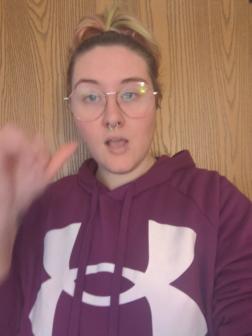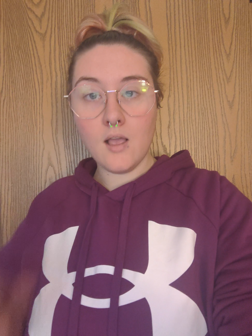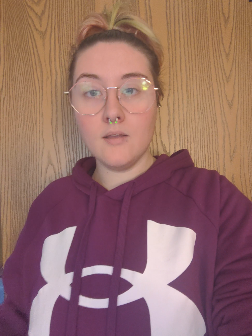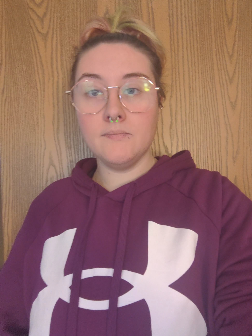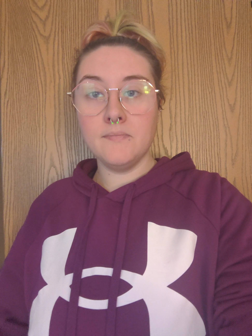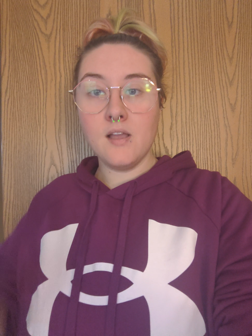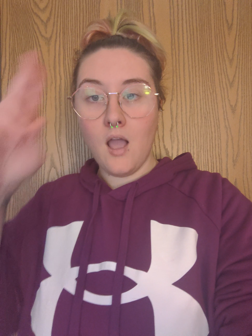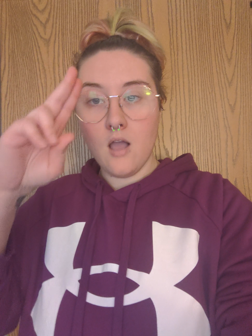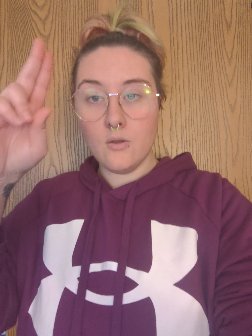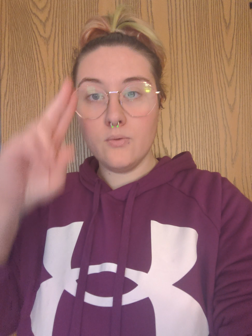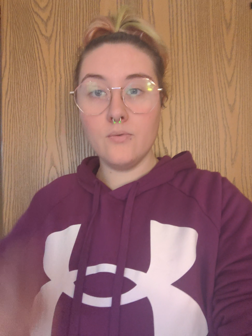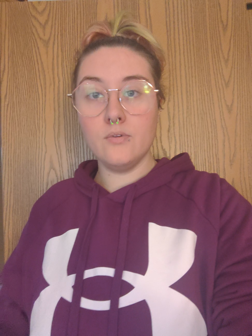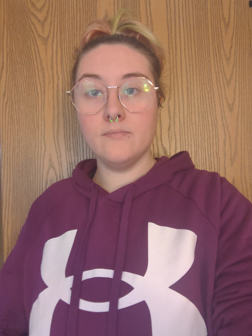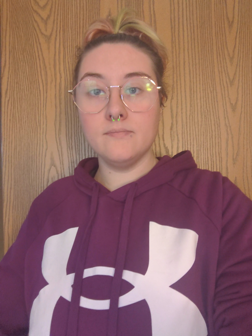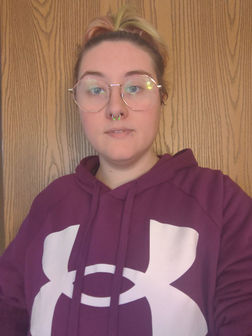uncle